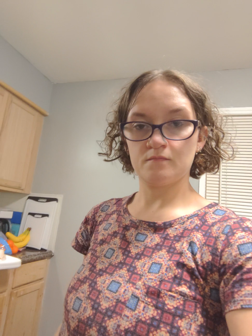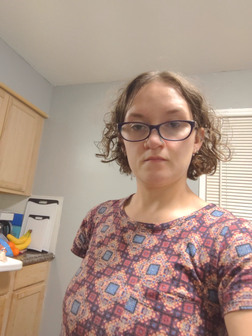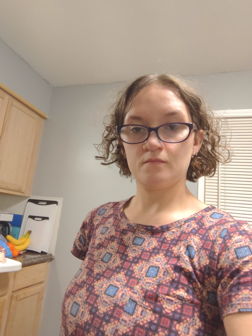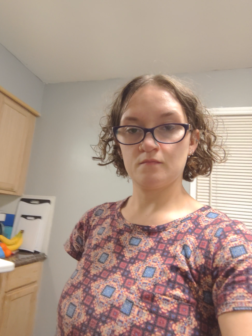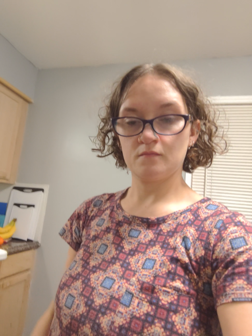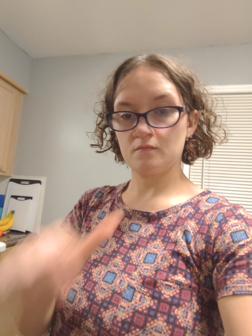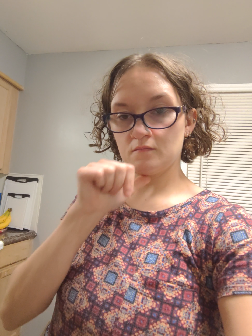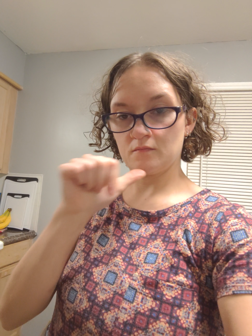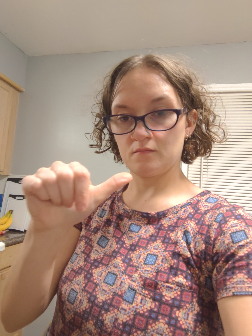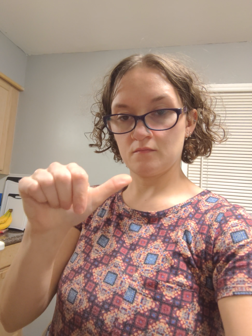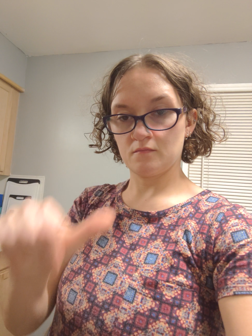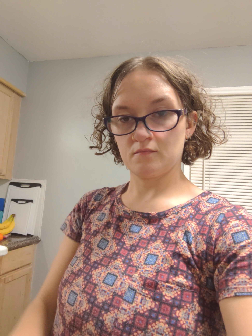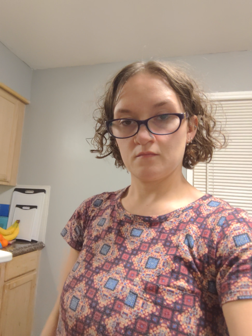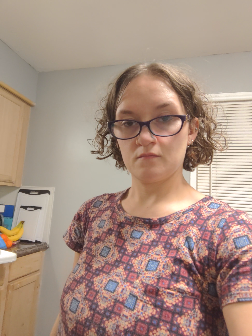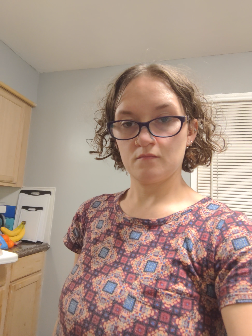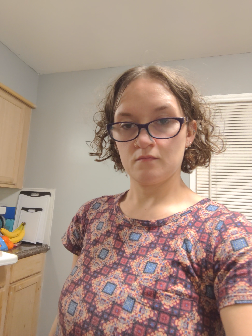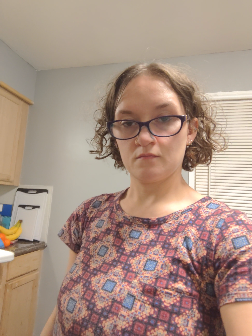not